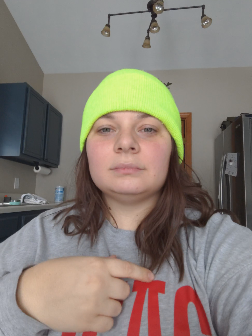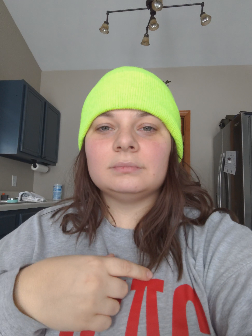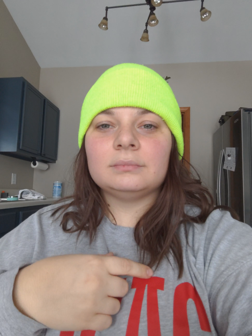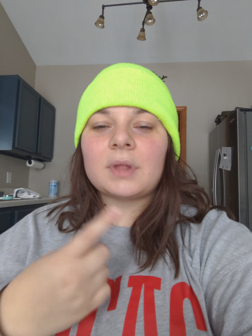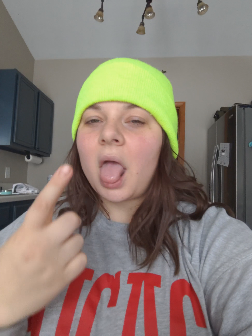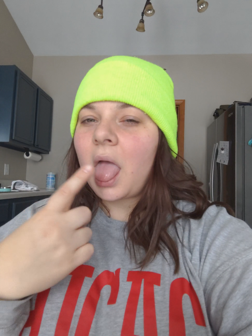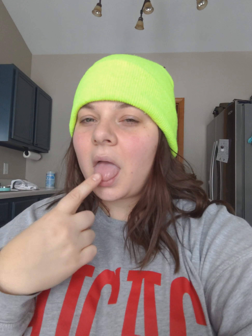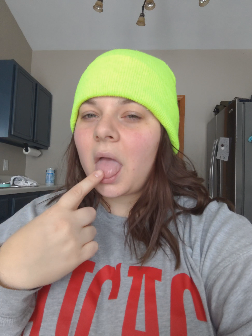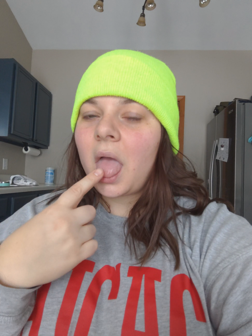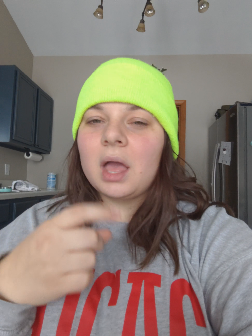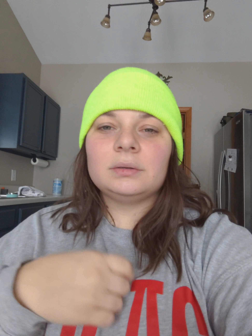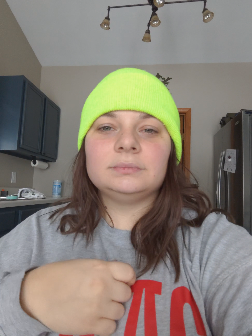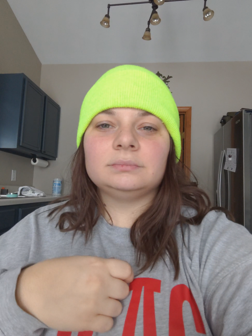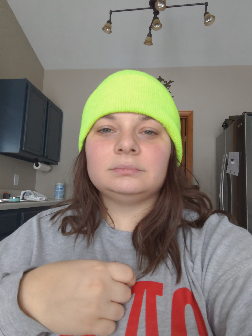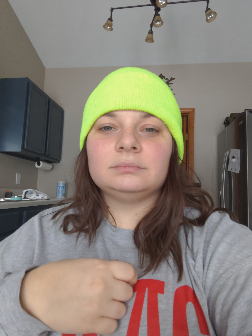tongue